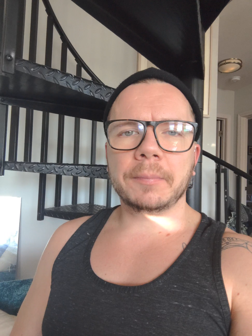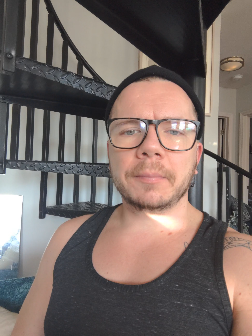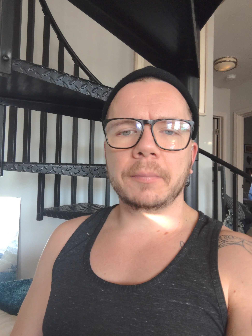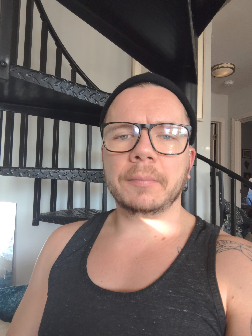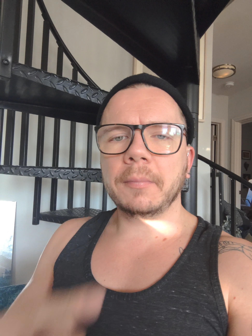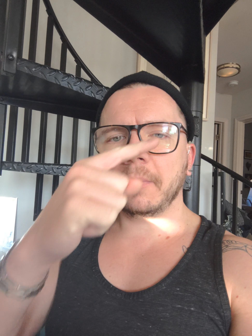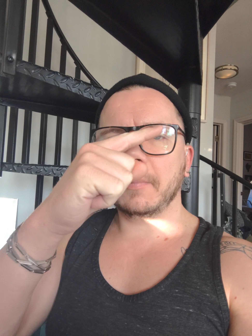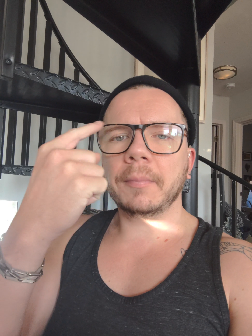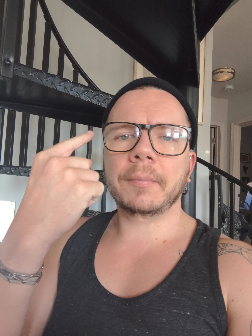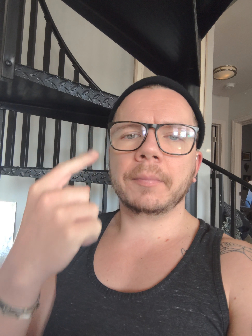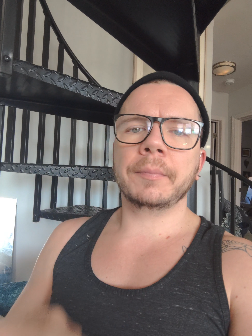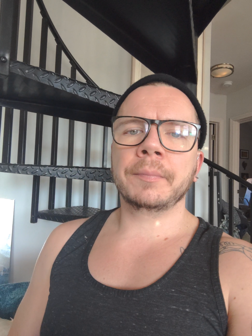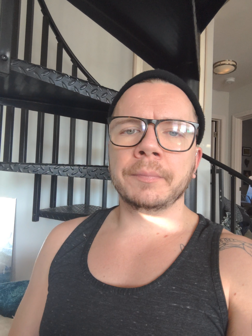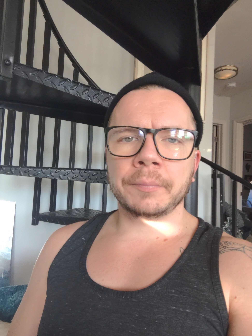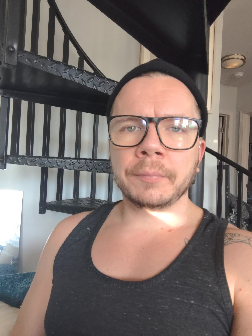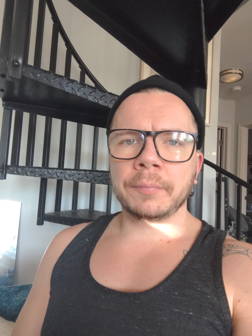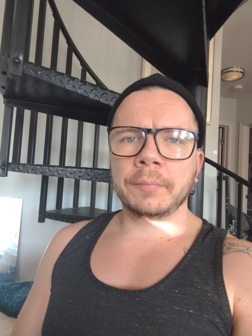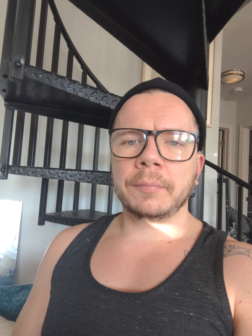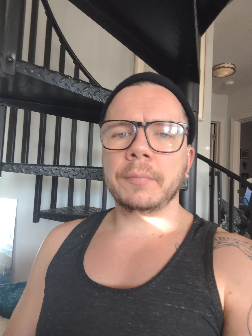black